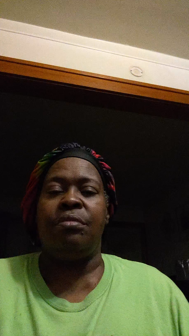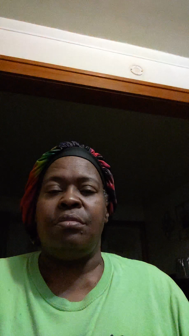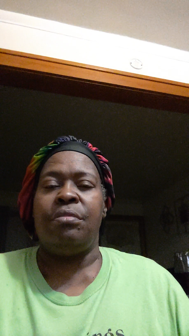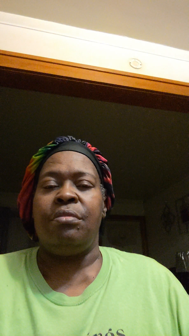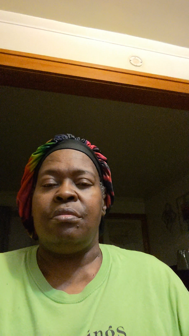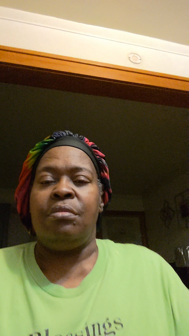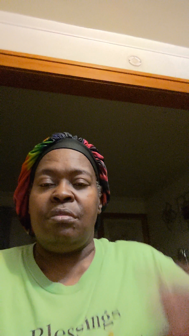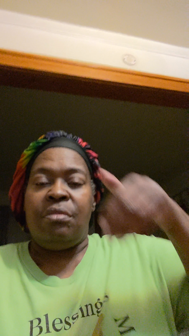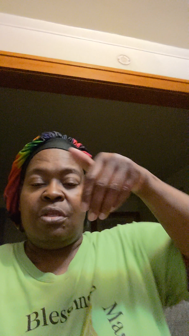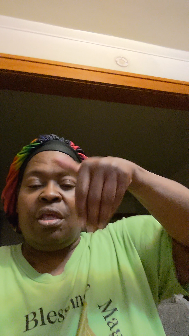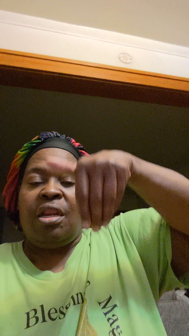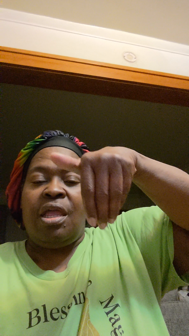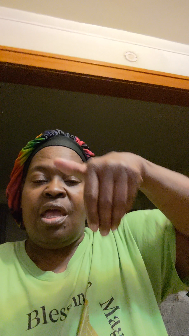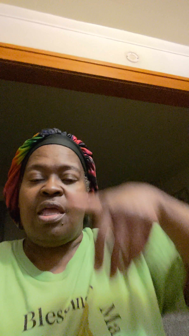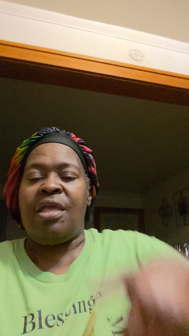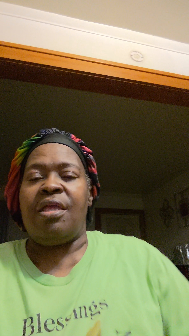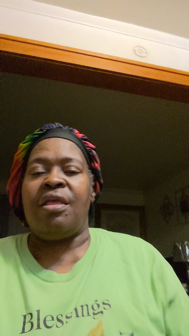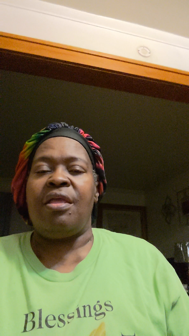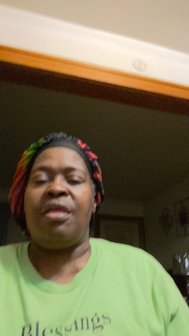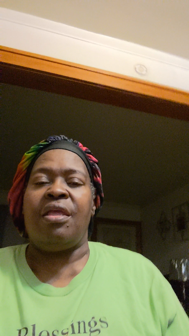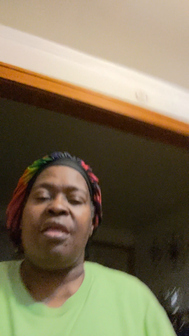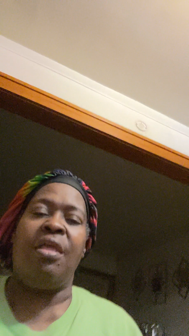night night